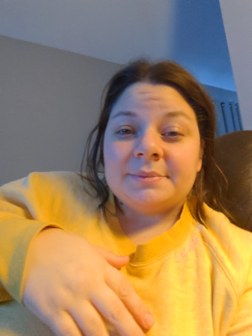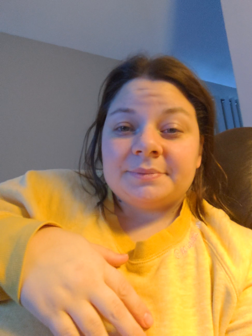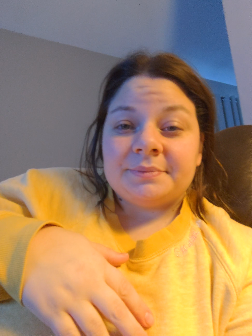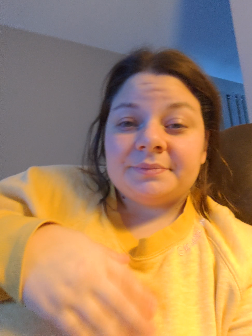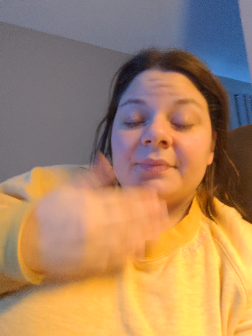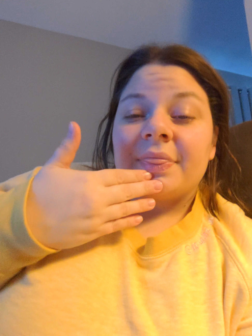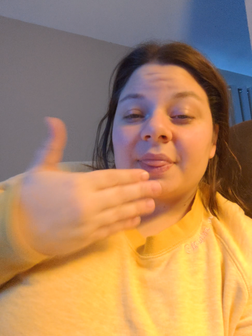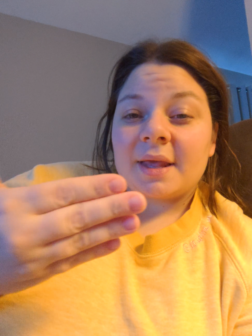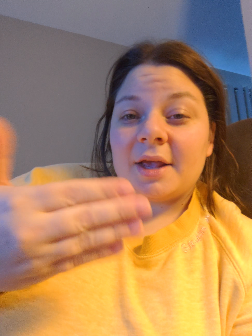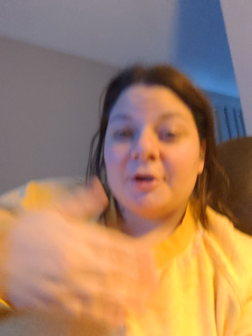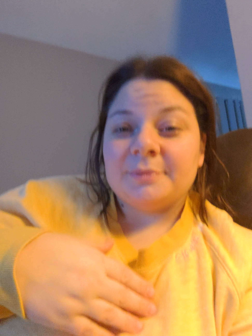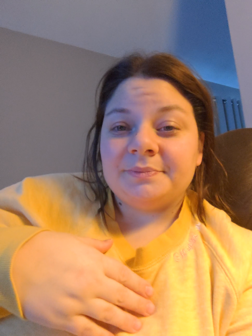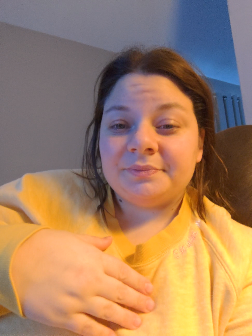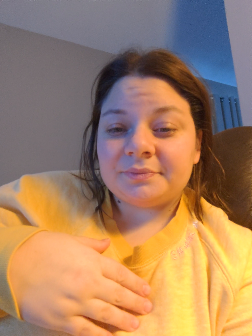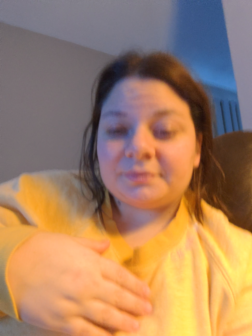thank you